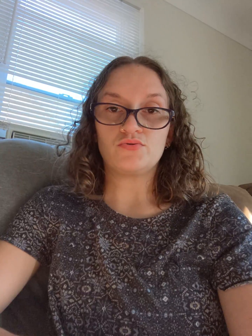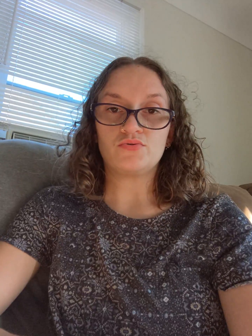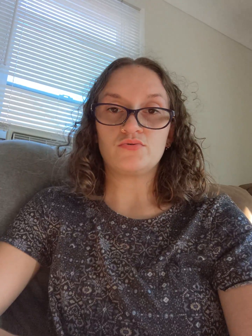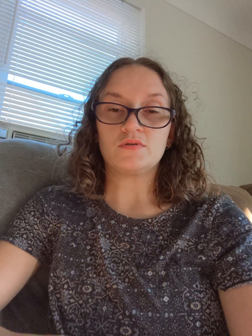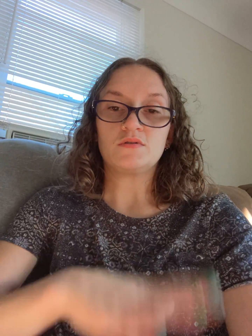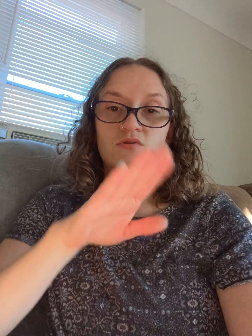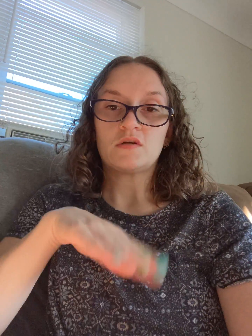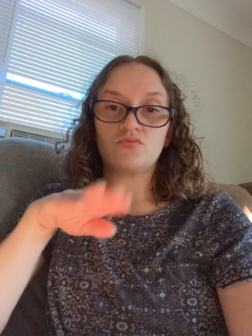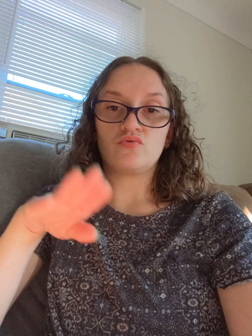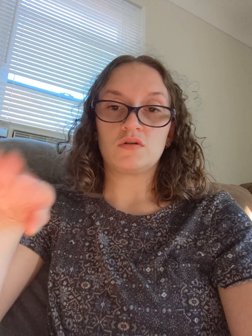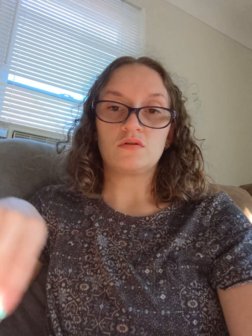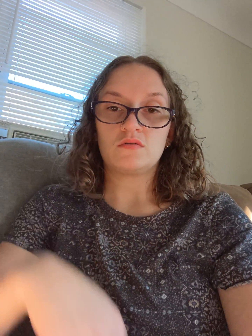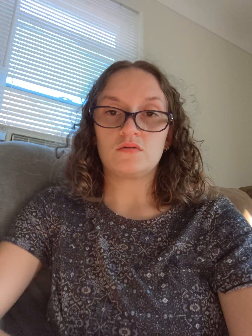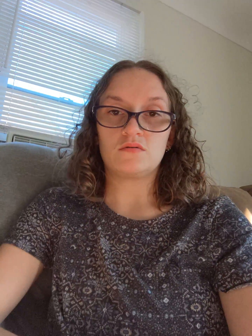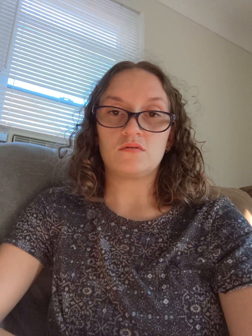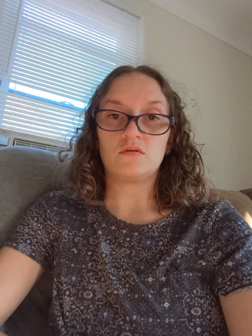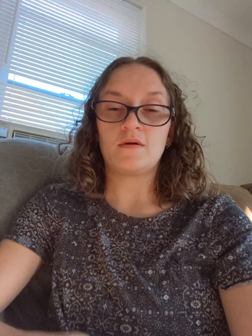children